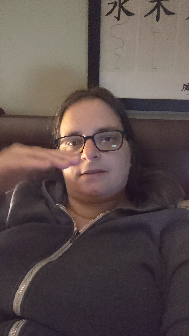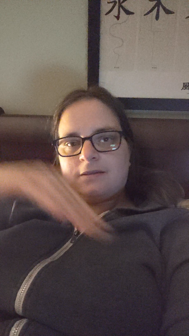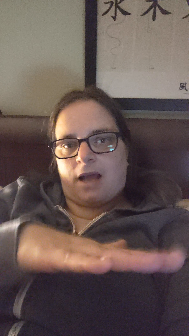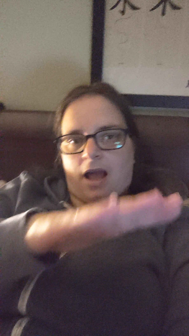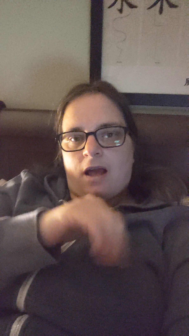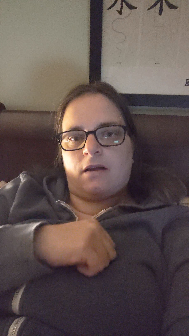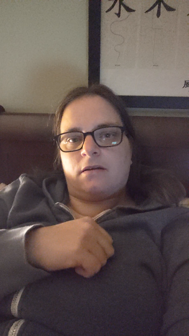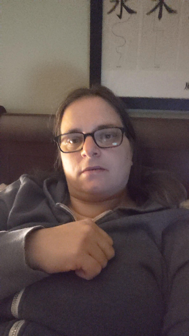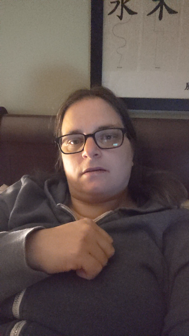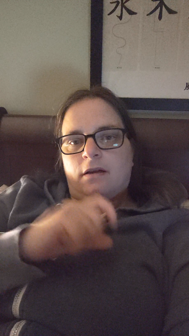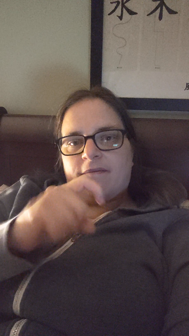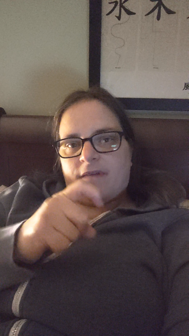friend